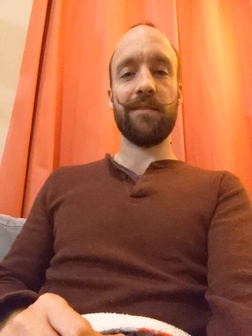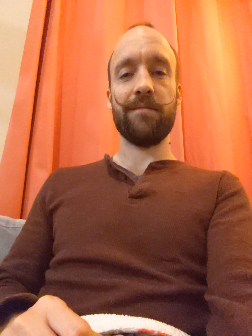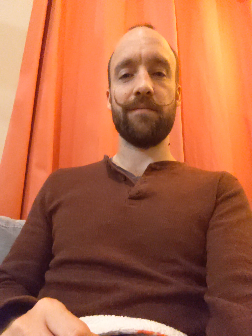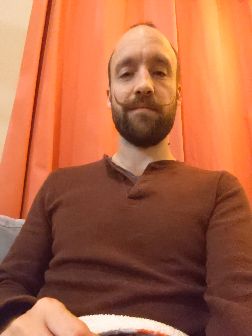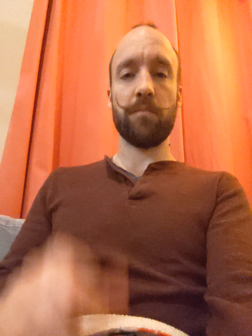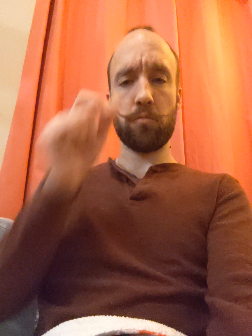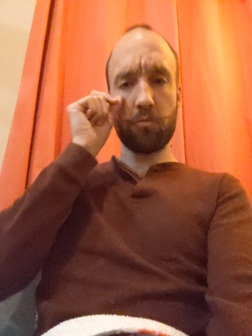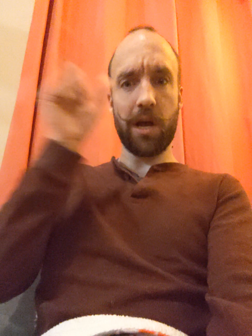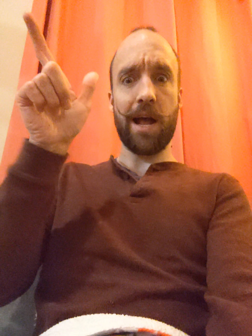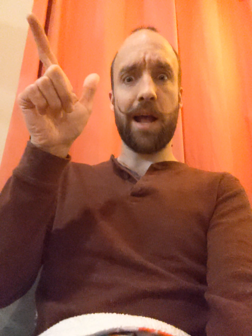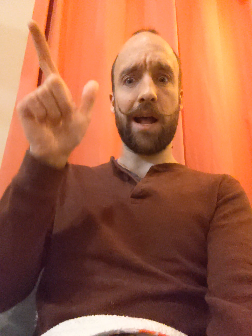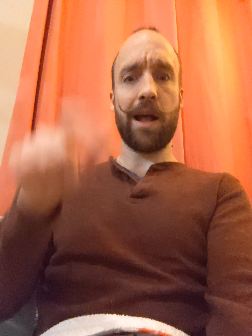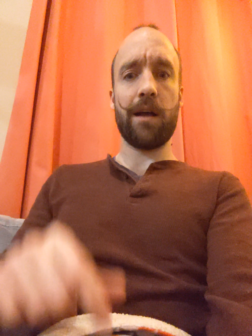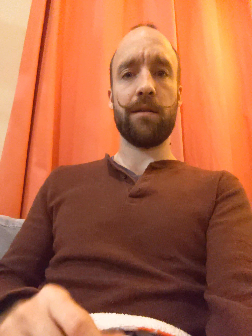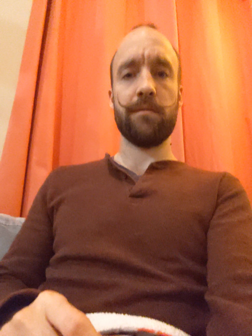wake